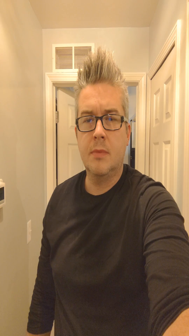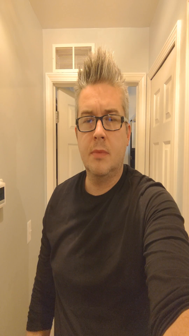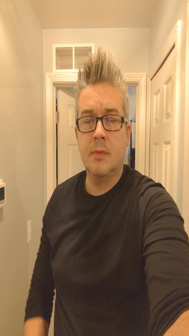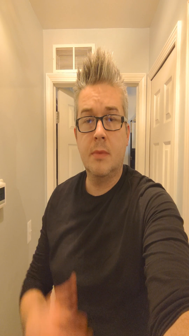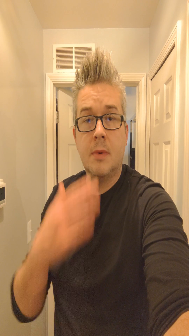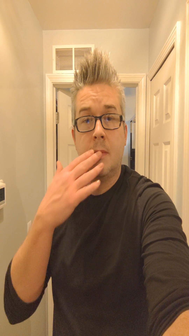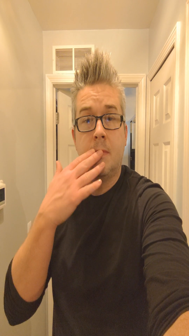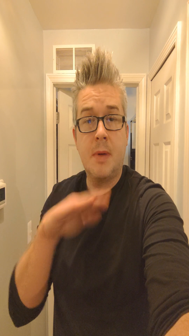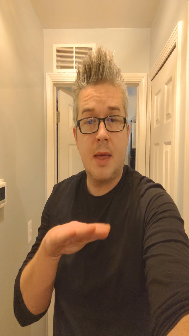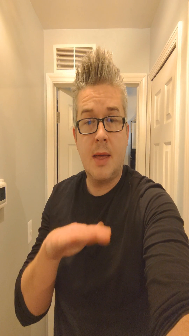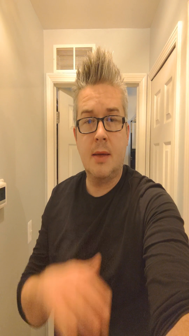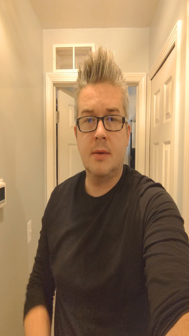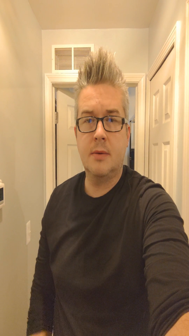bad